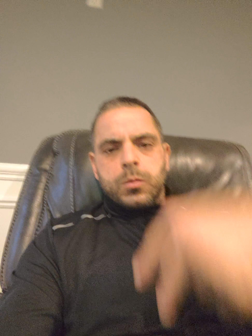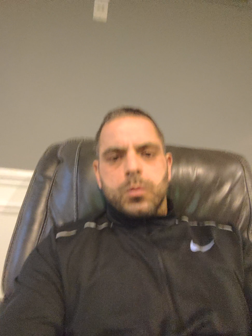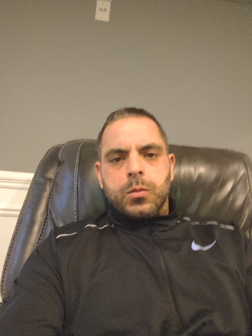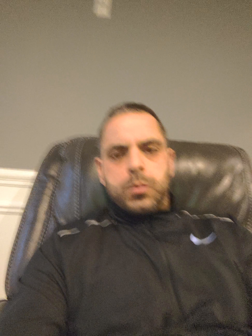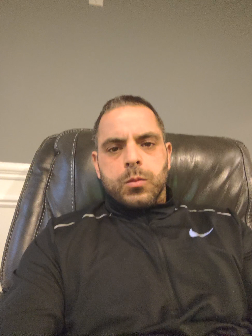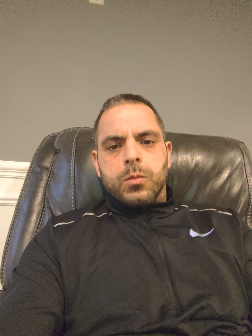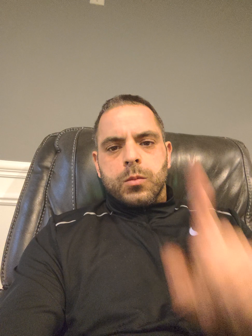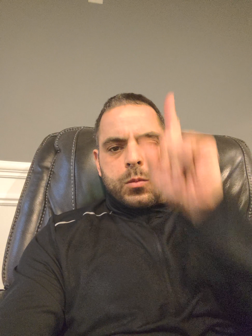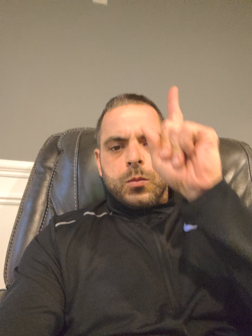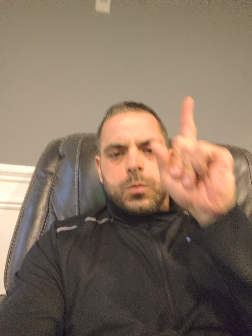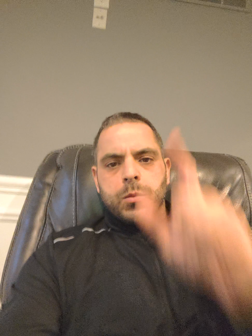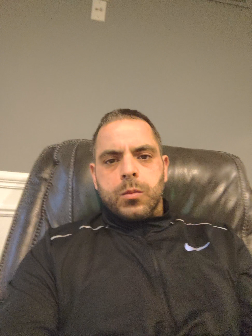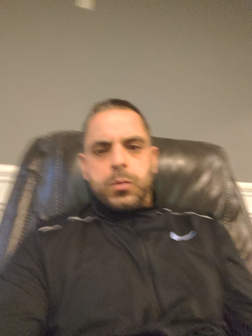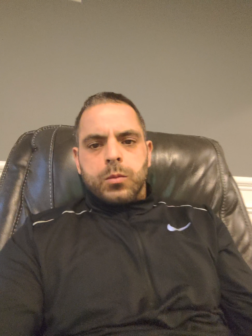up